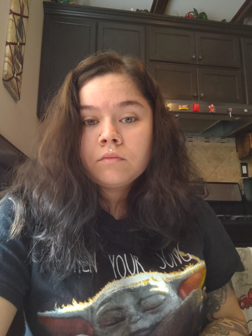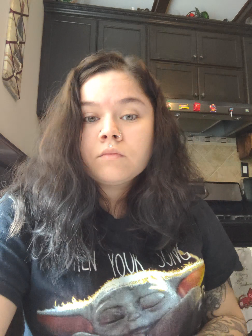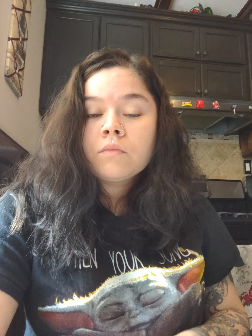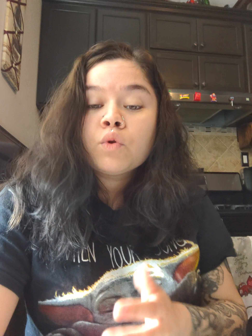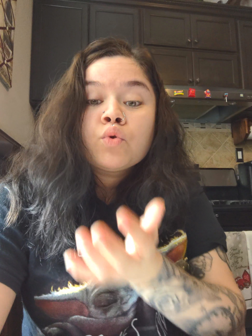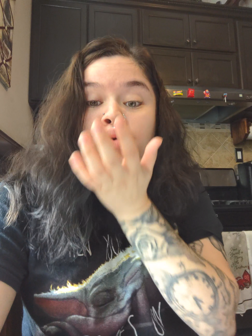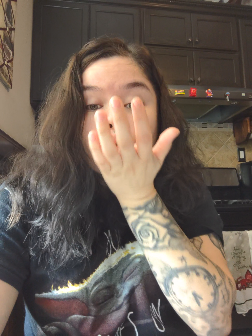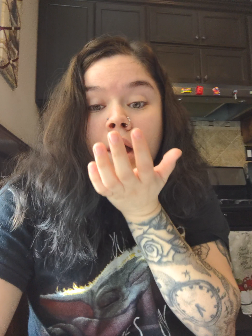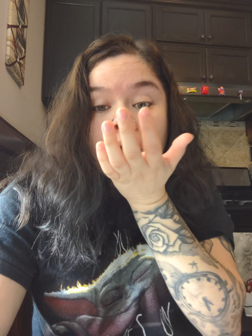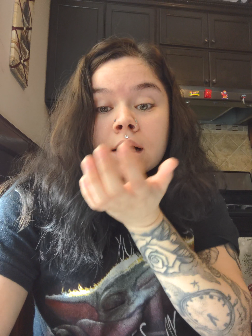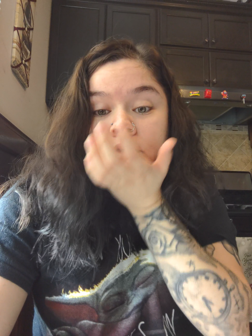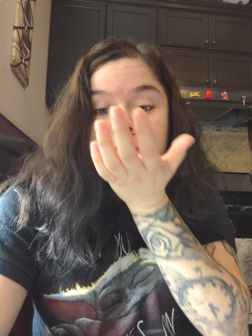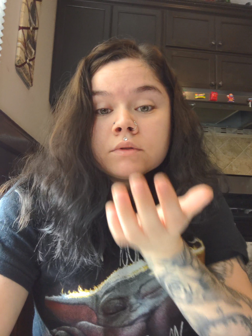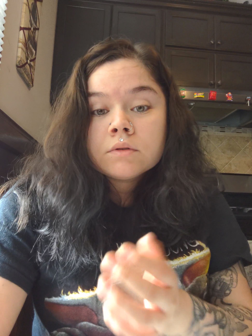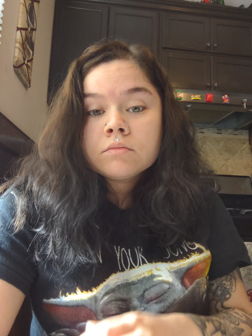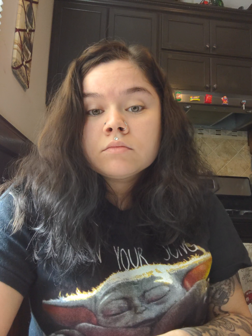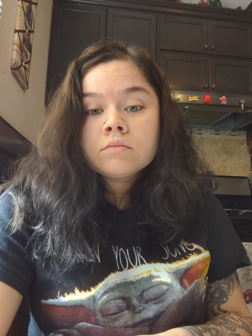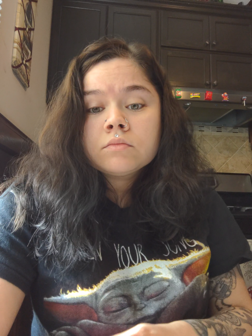grass